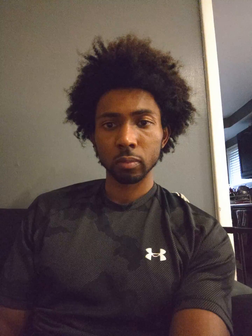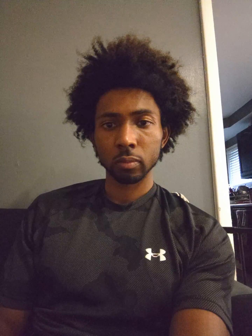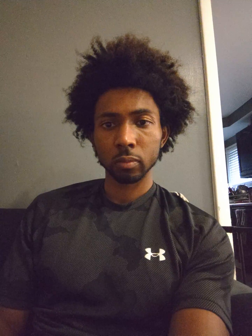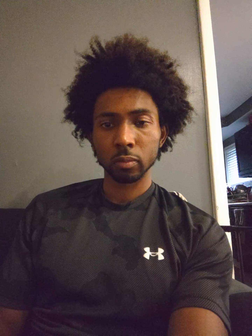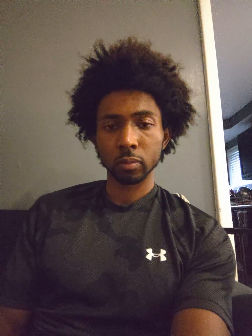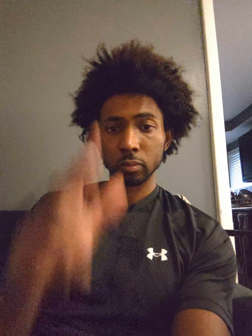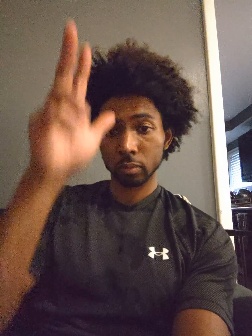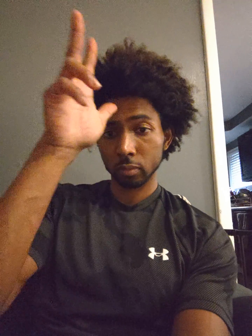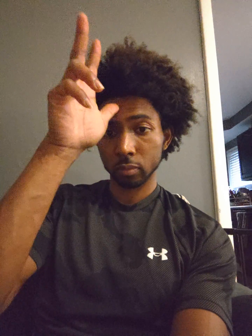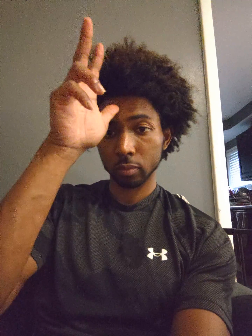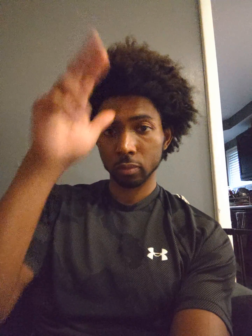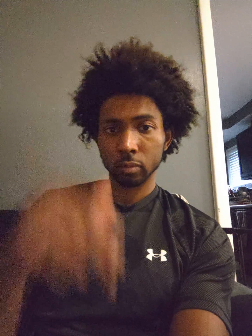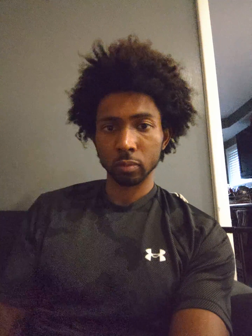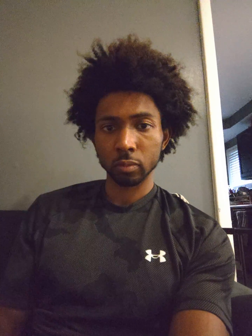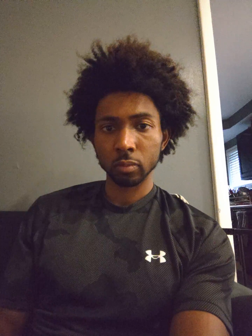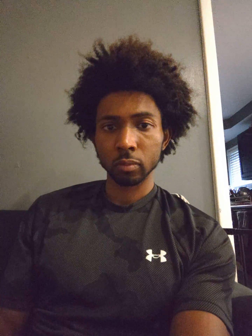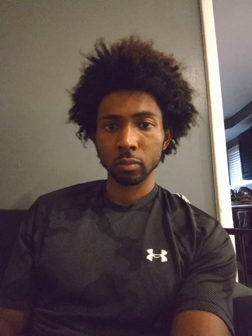rooster